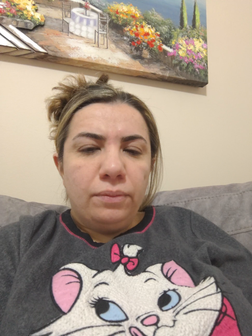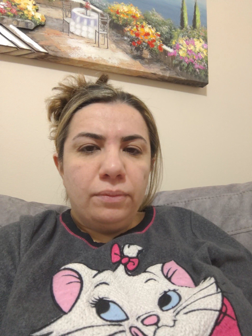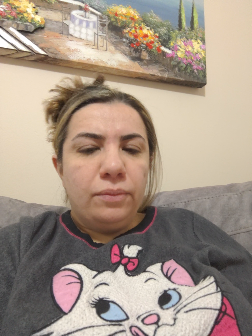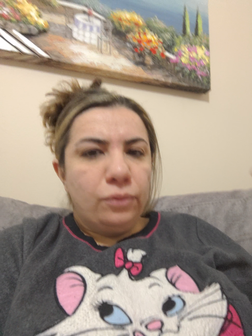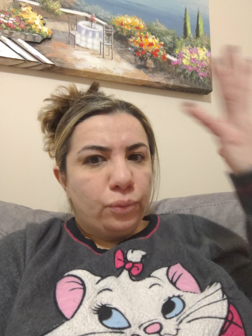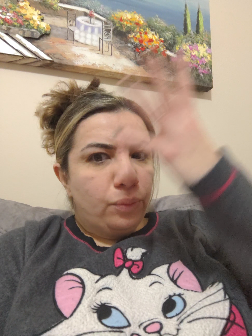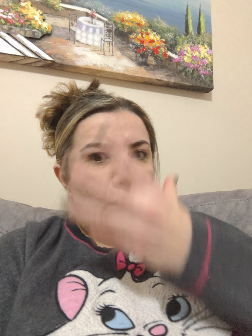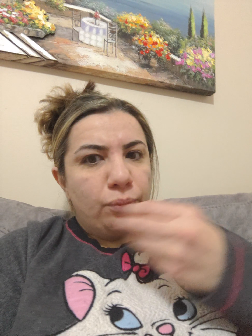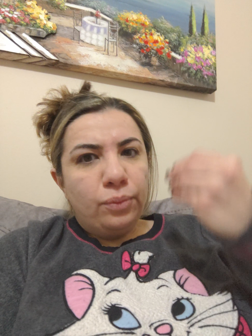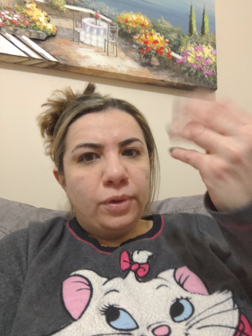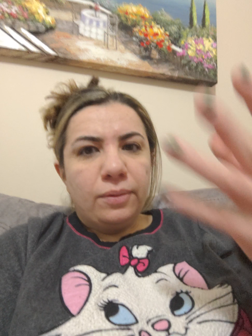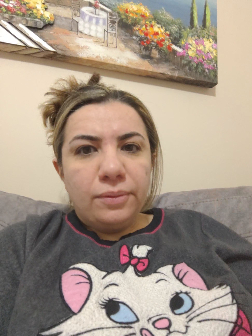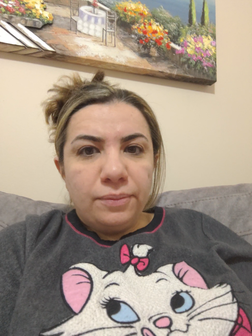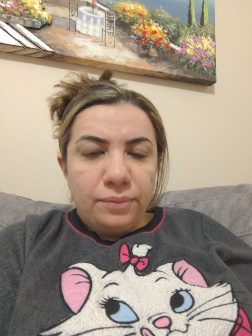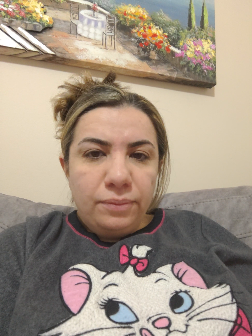pretty